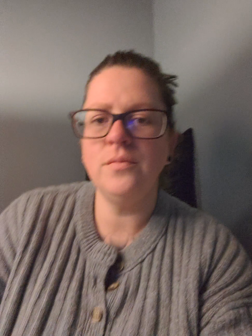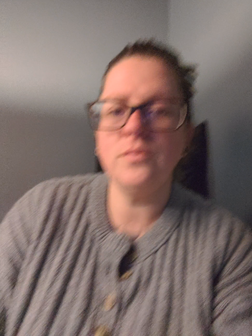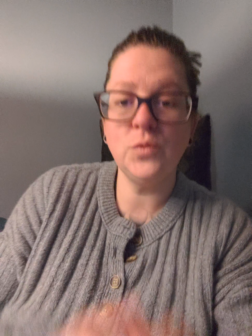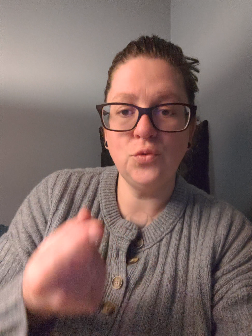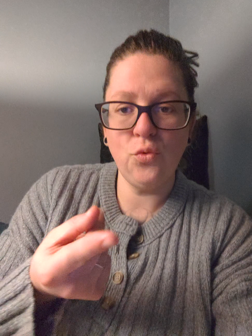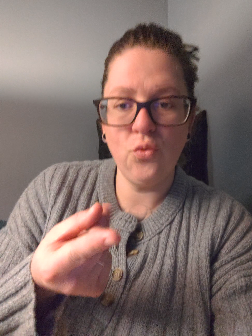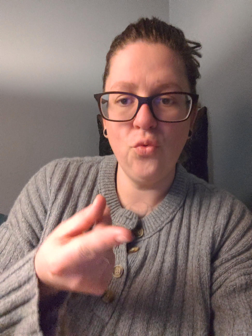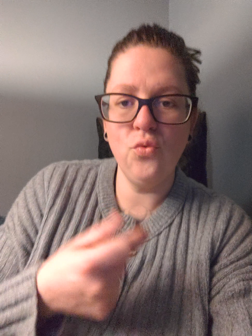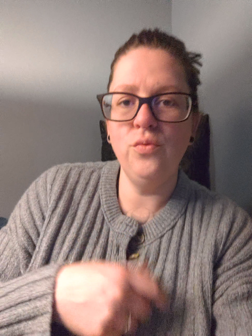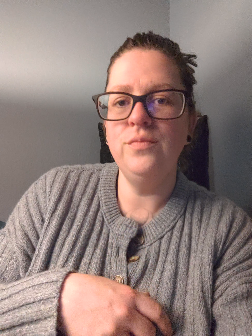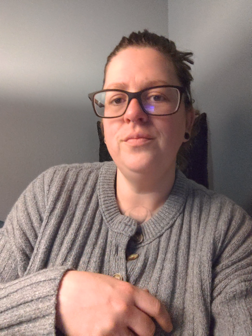dog